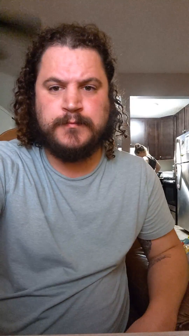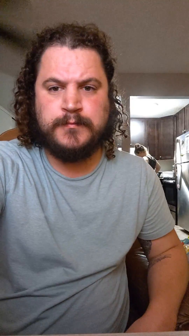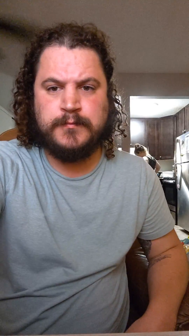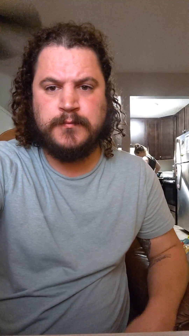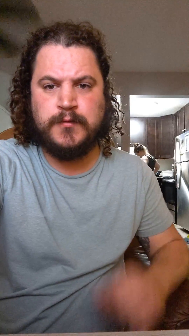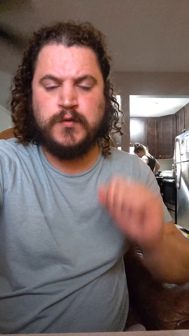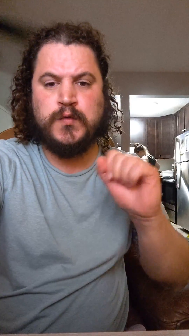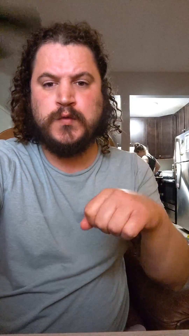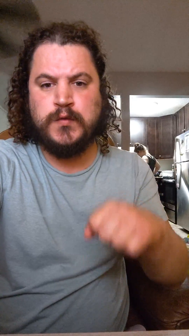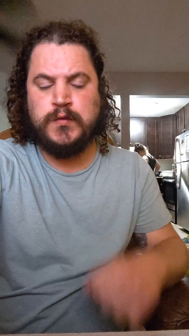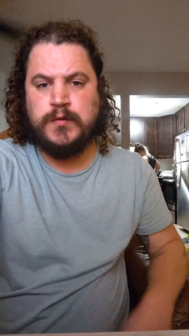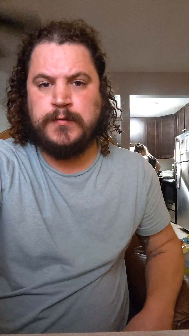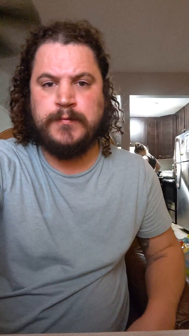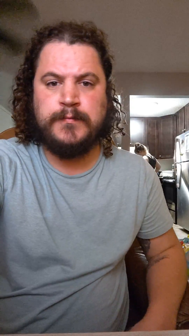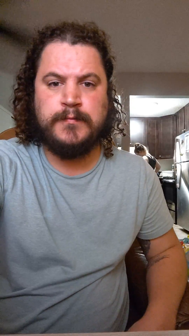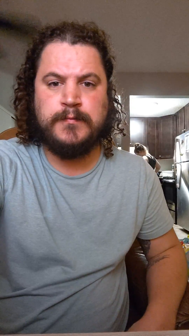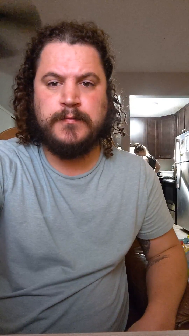could